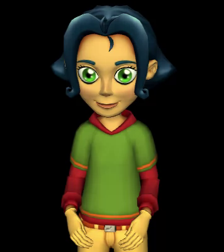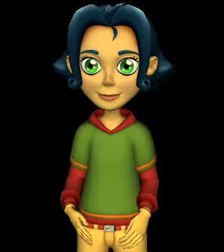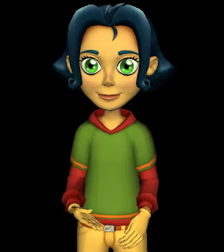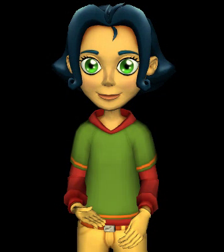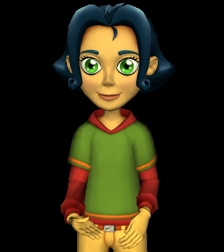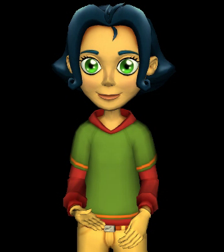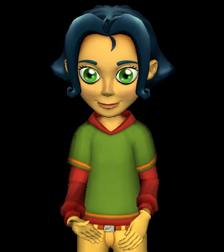أم